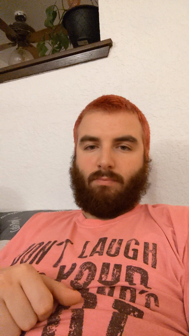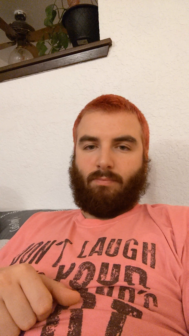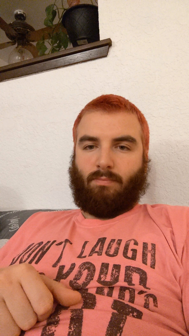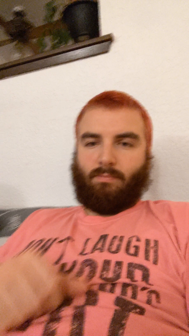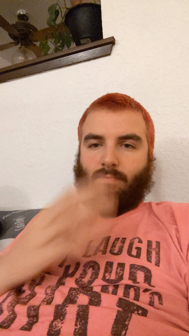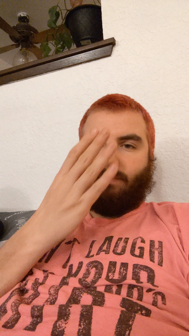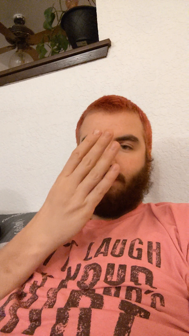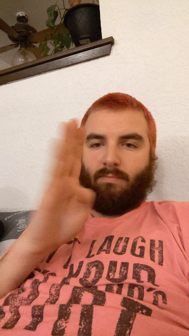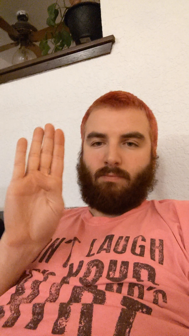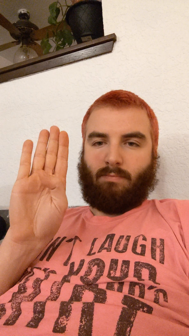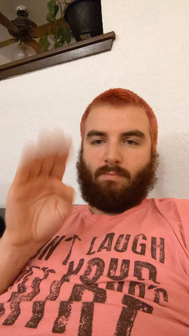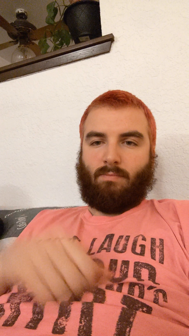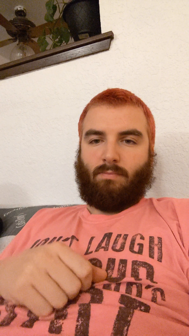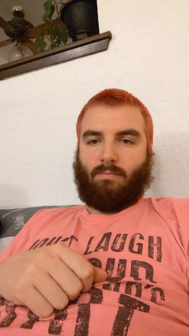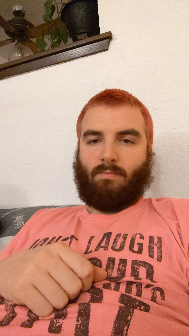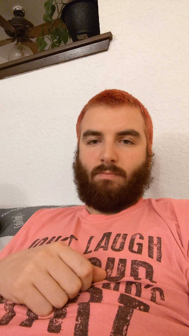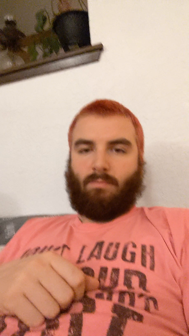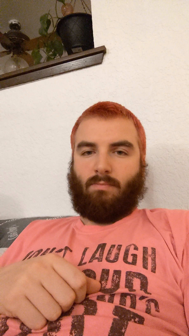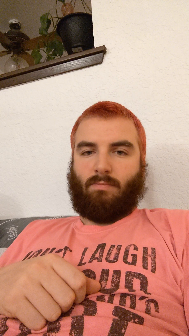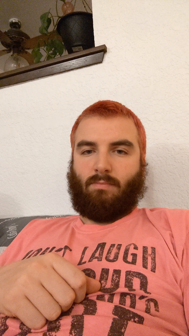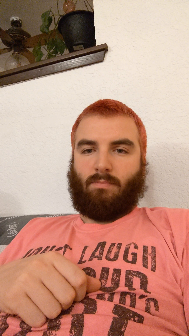door